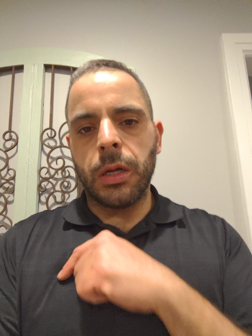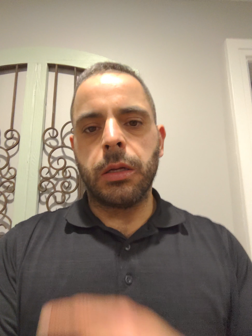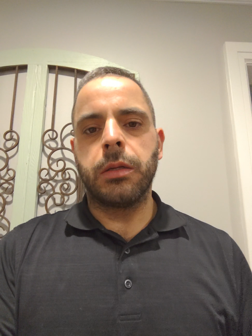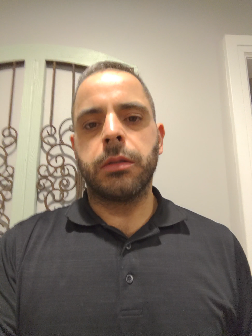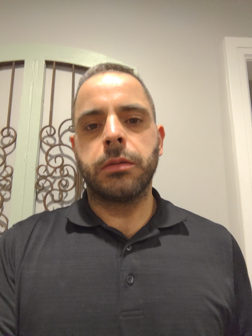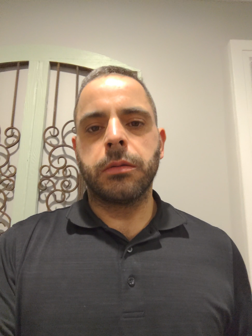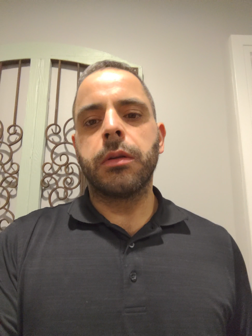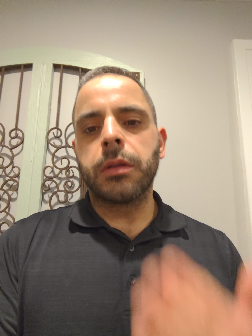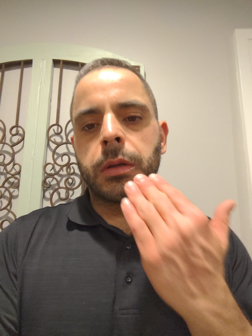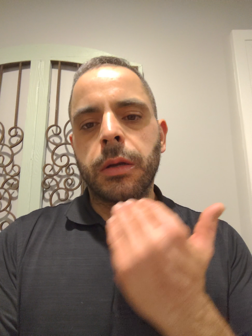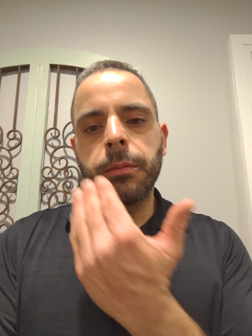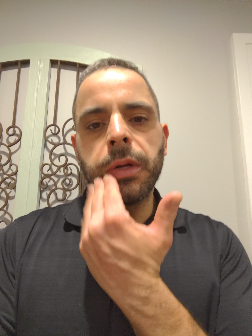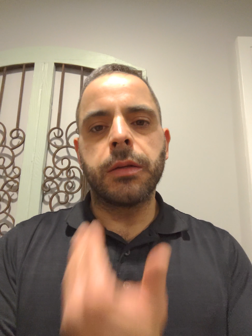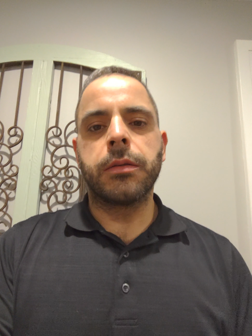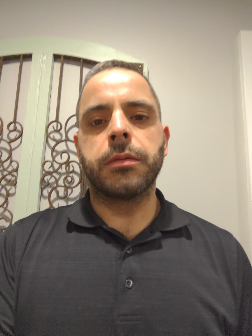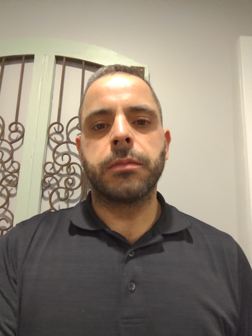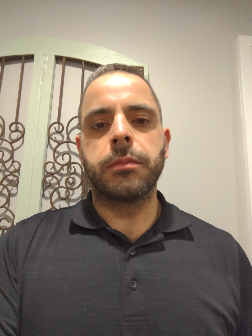napkin